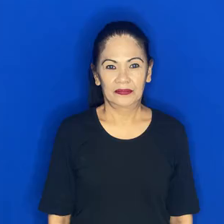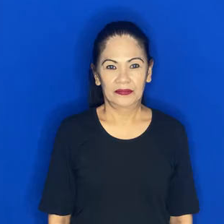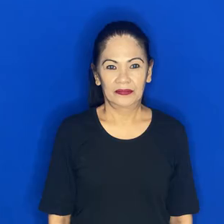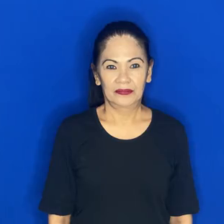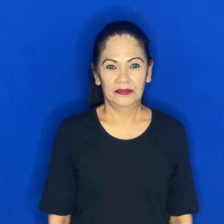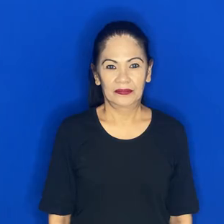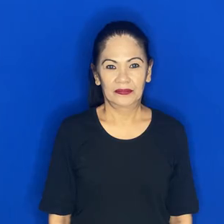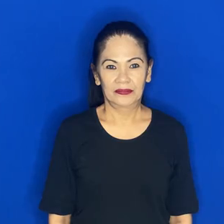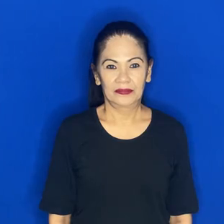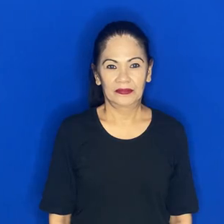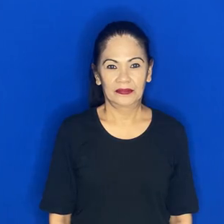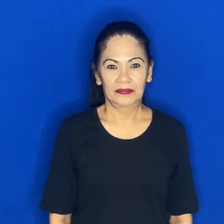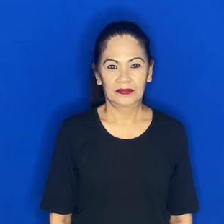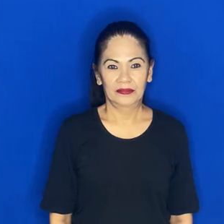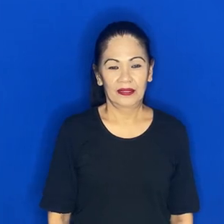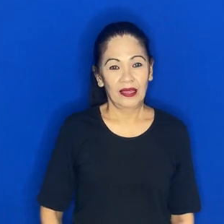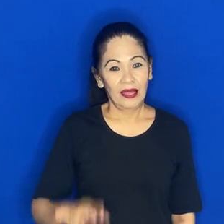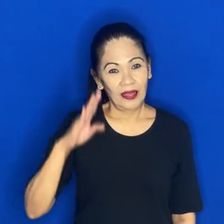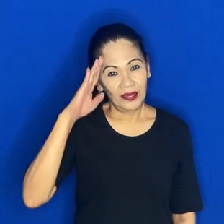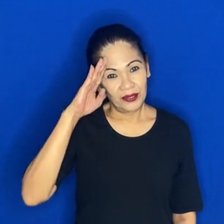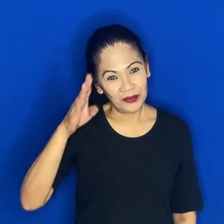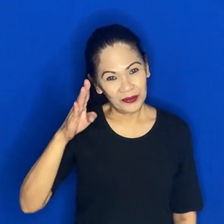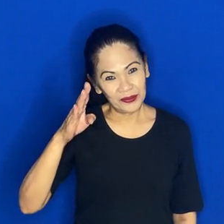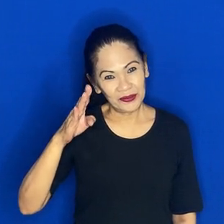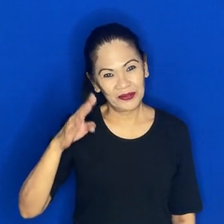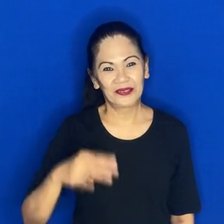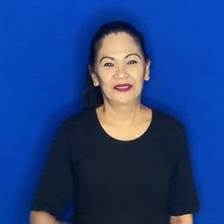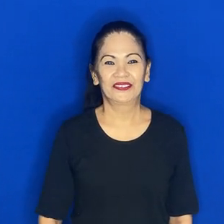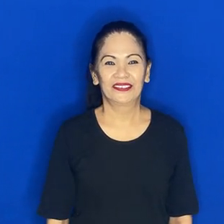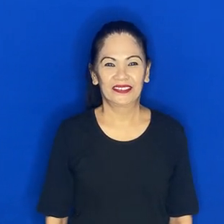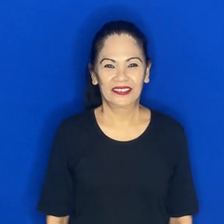hello